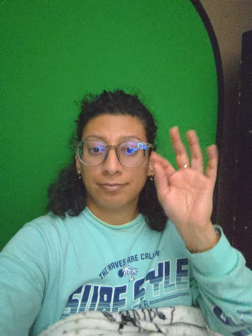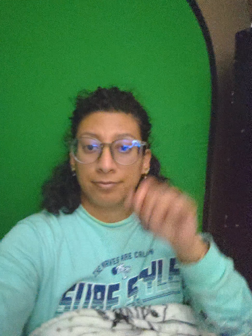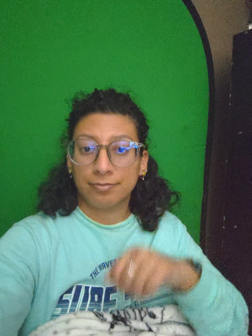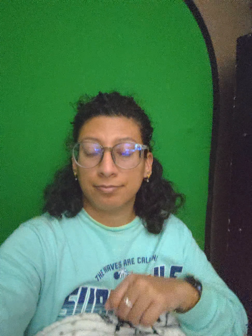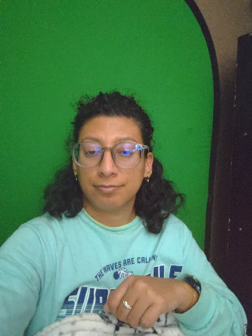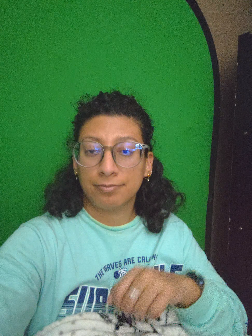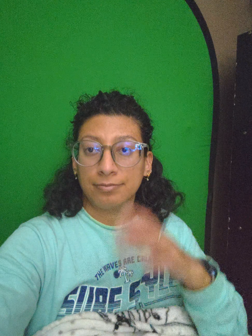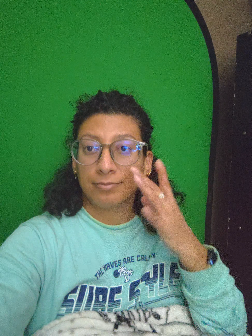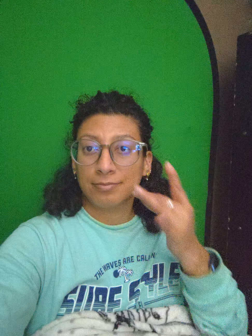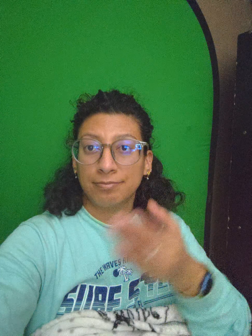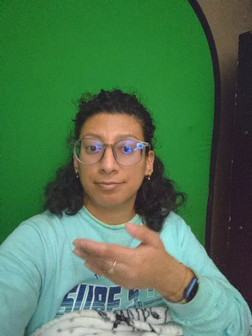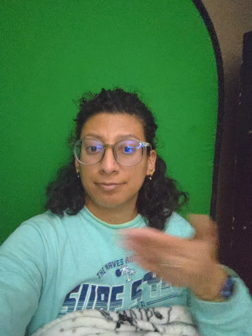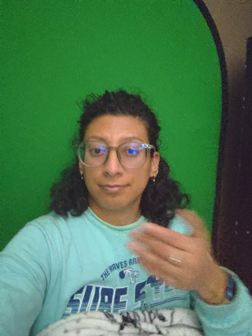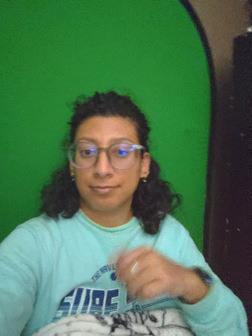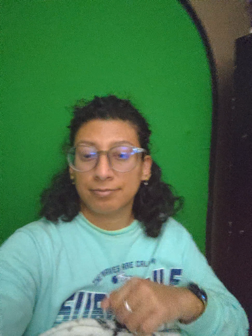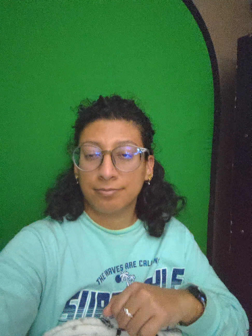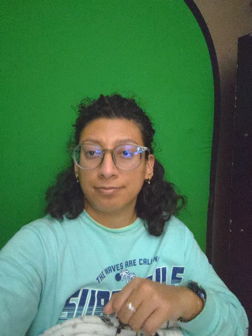kitty